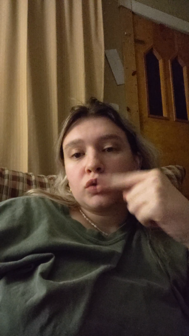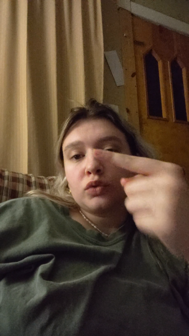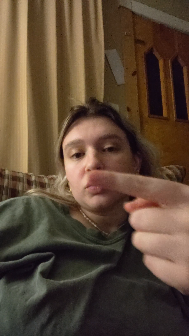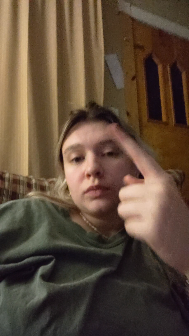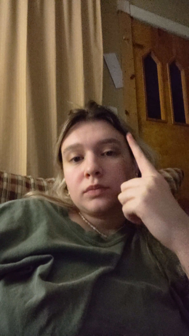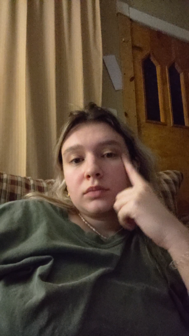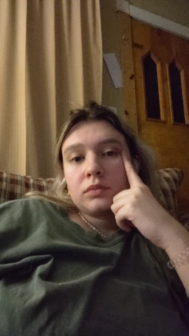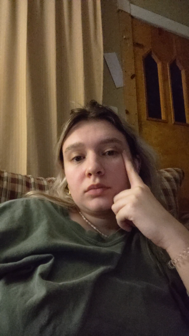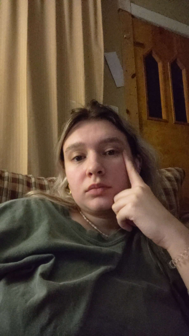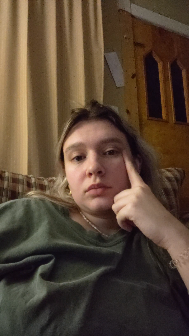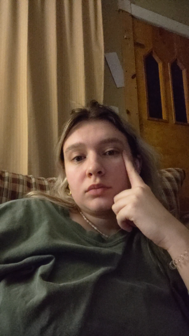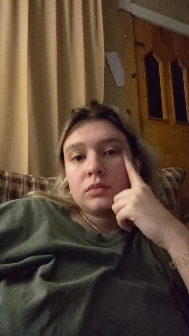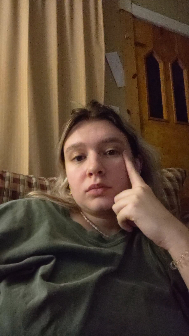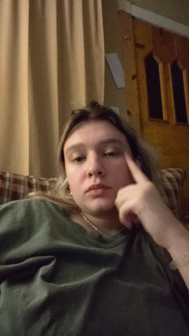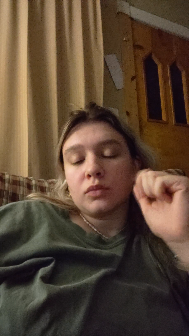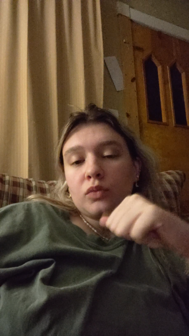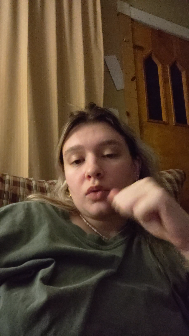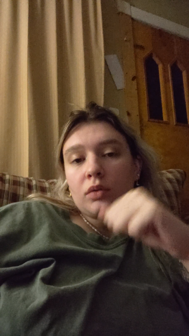rock